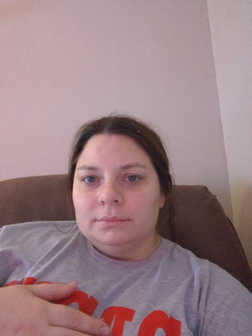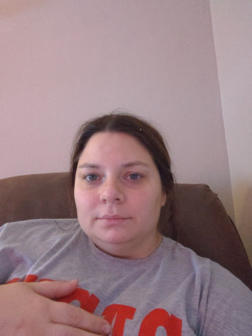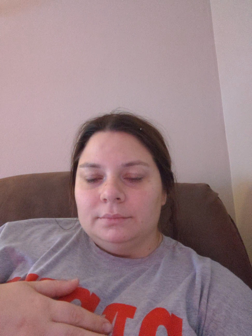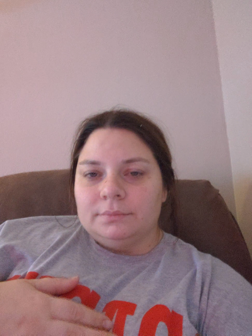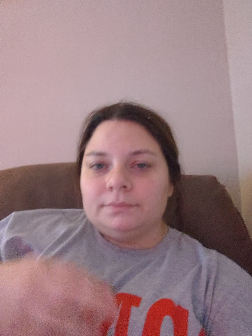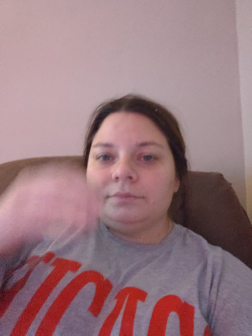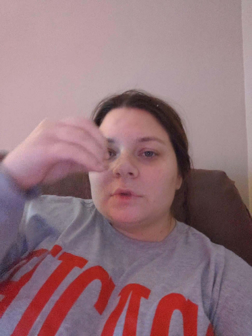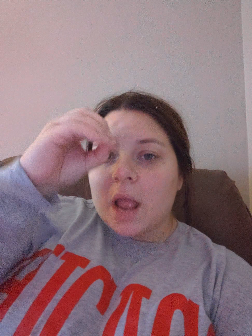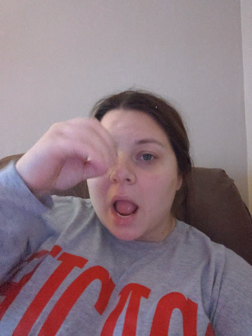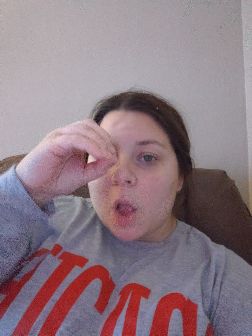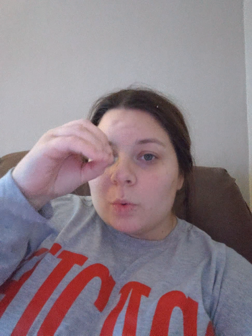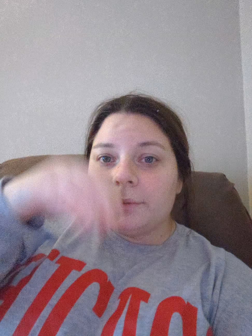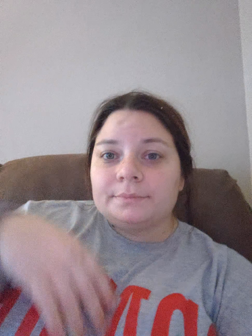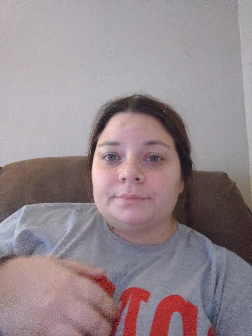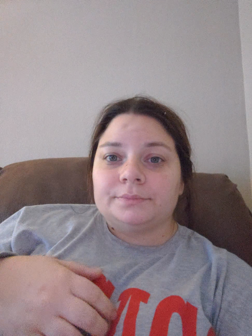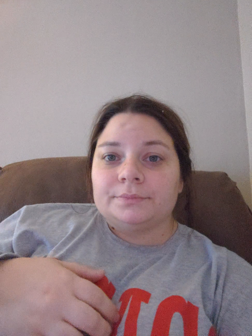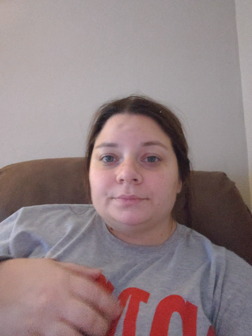owl